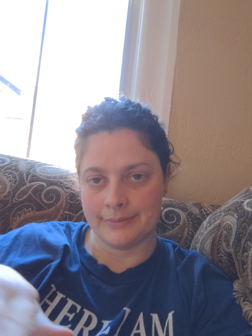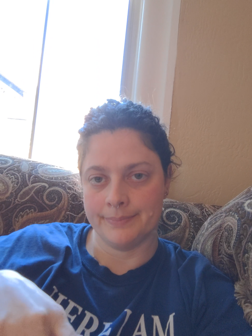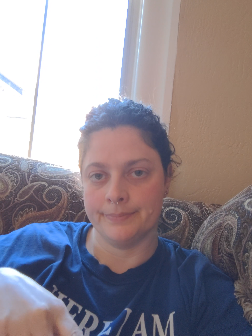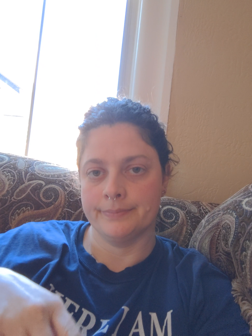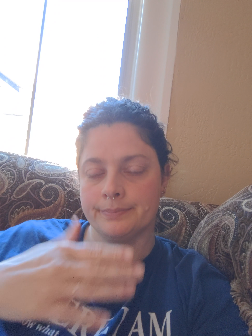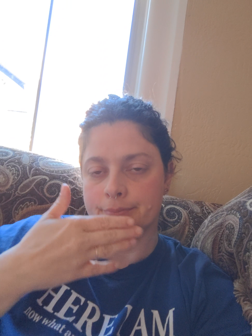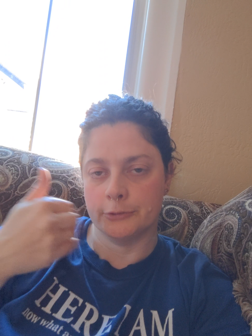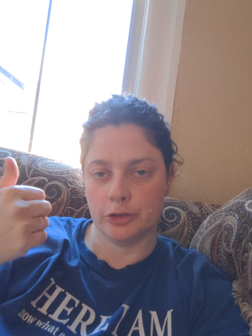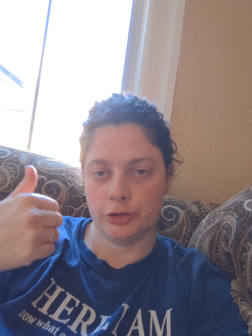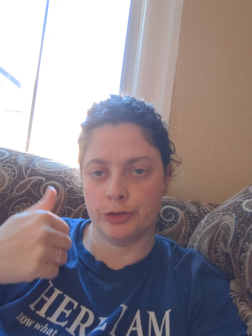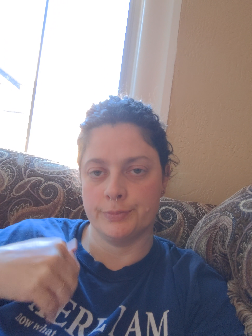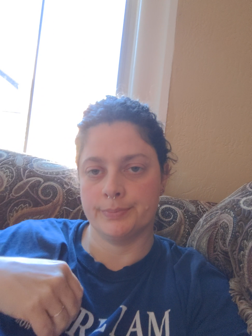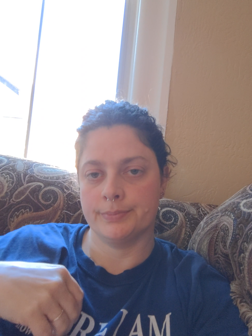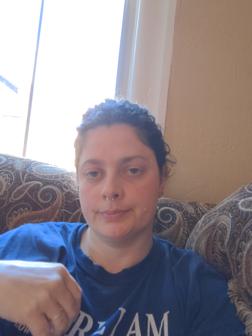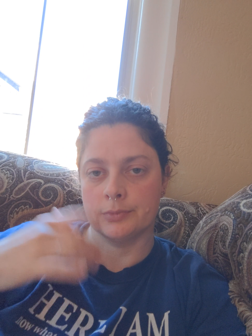better